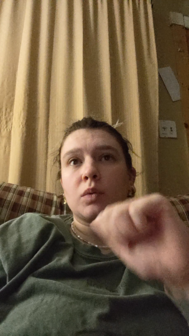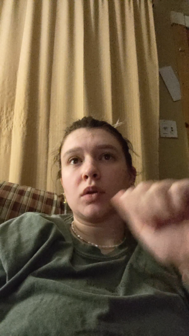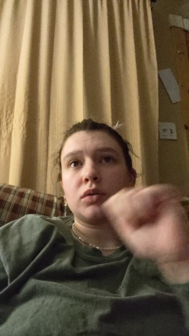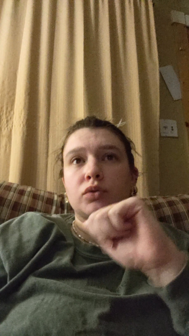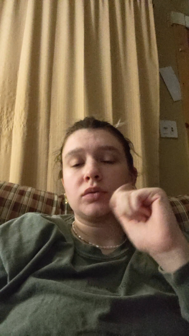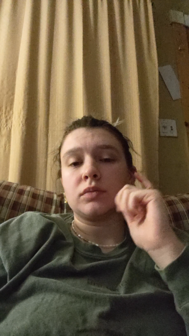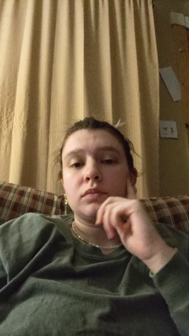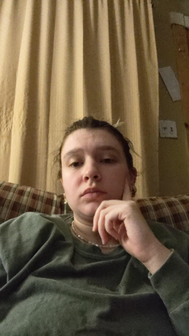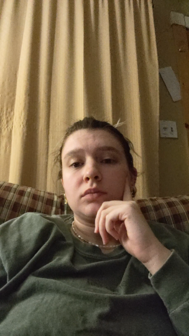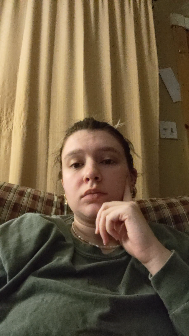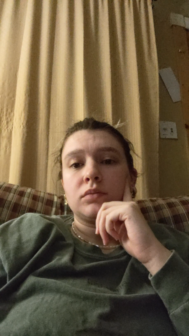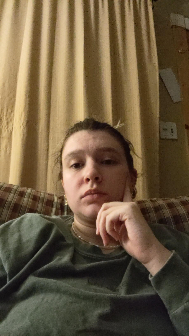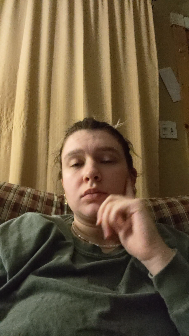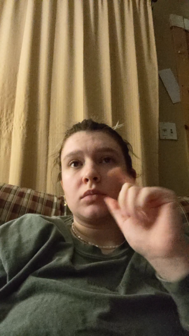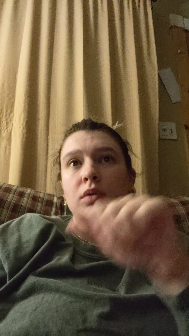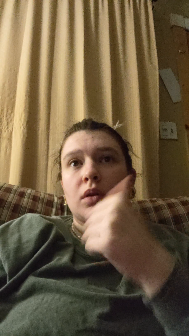other